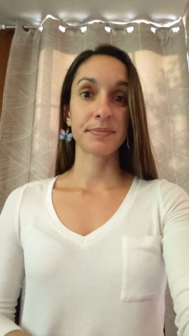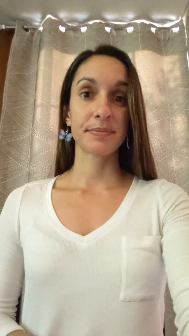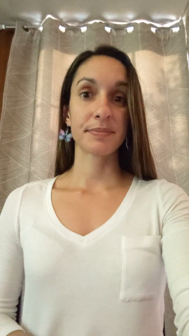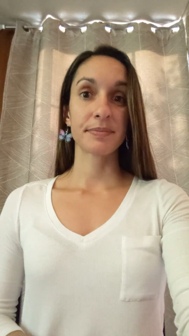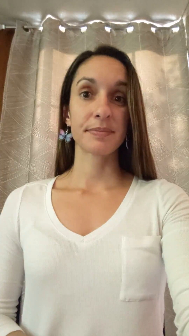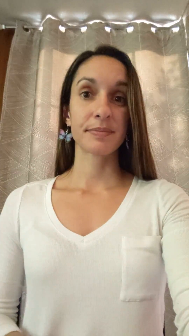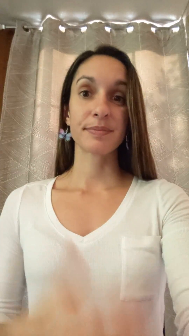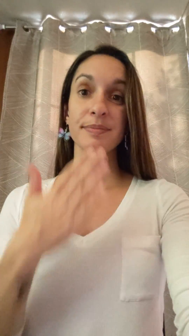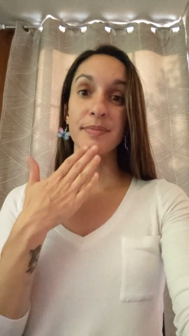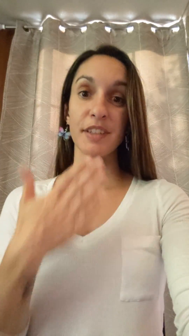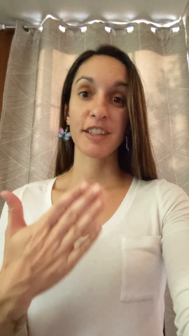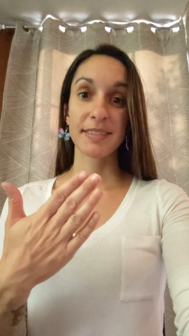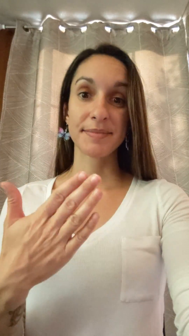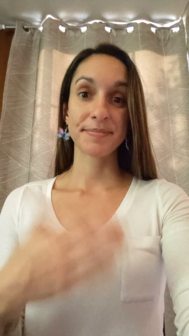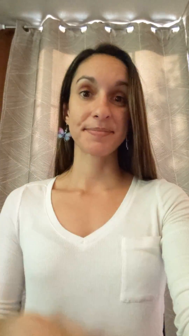good